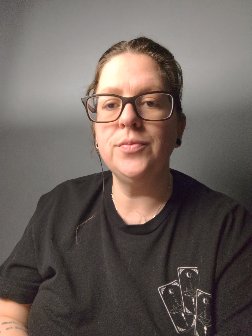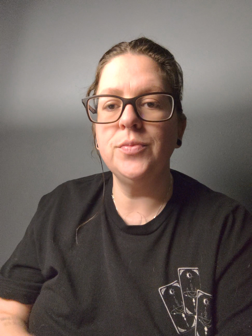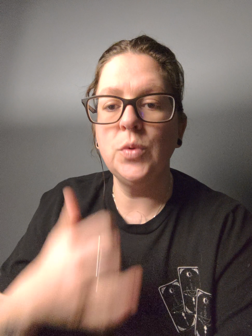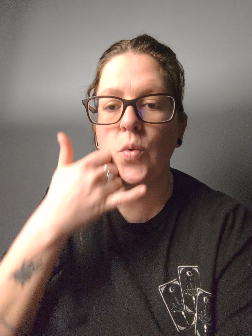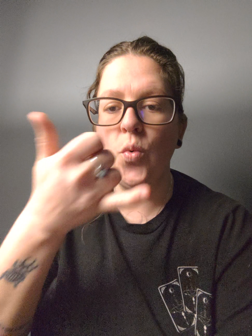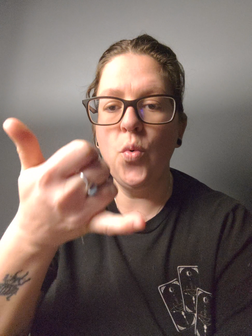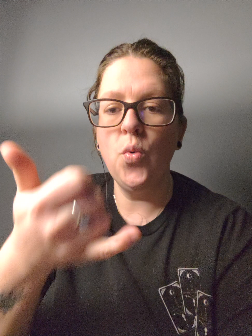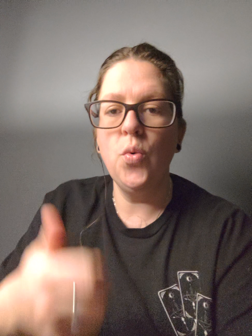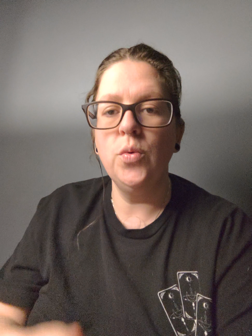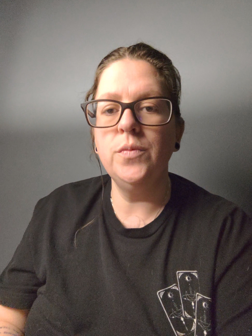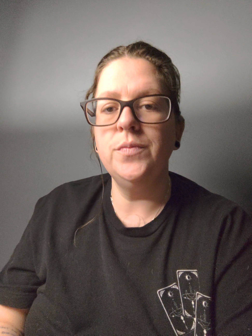call on the phone